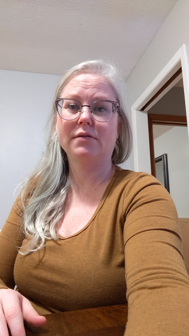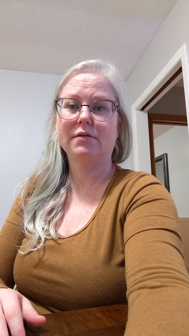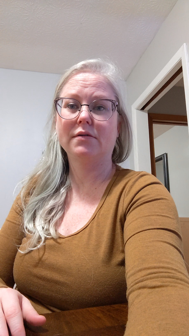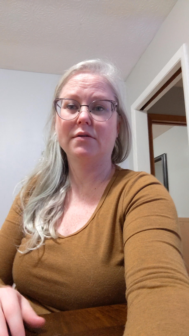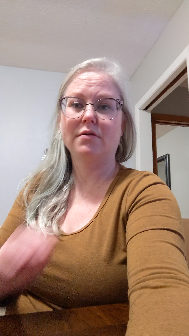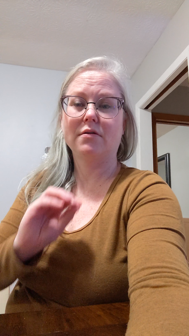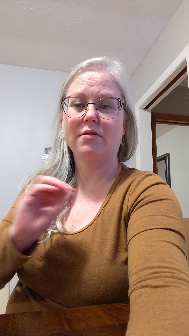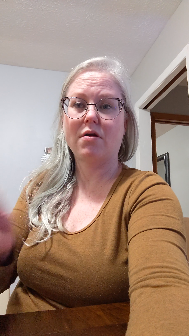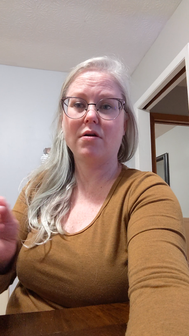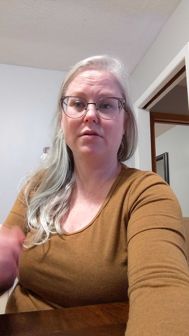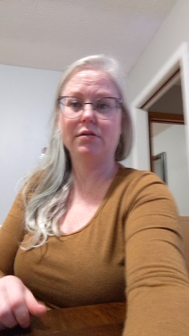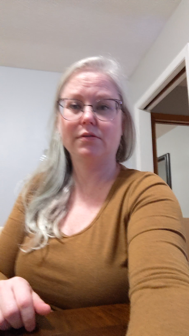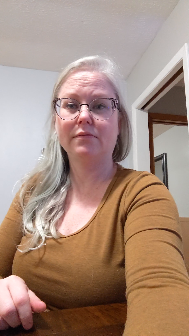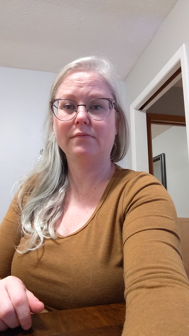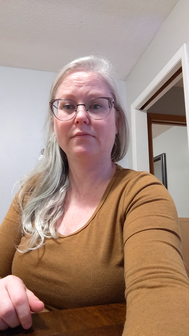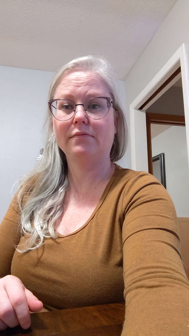none